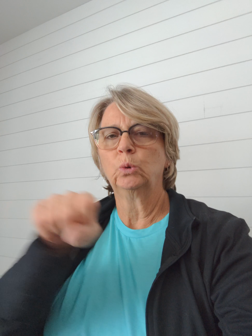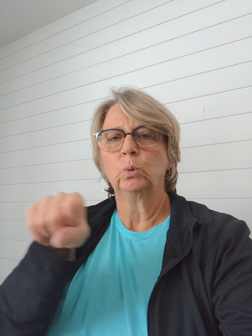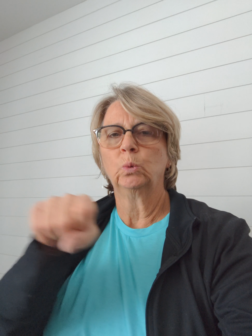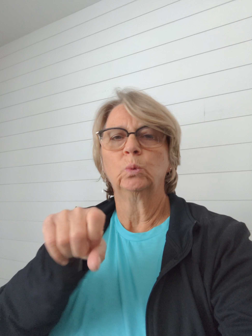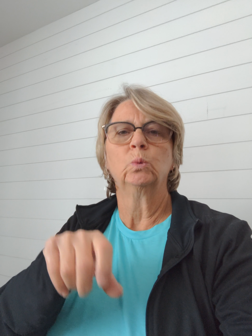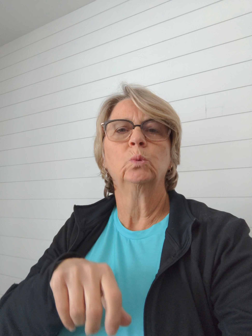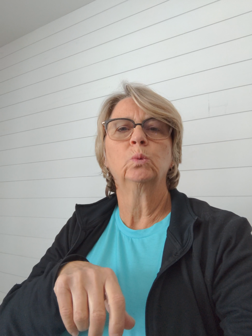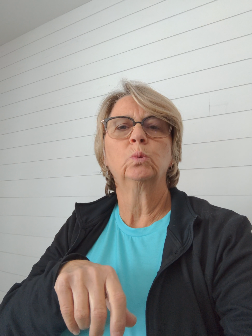shoe